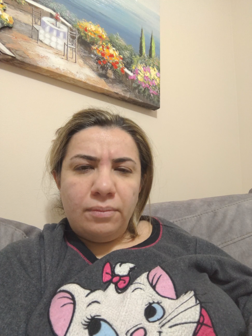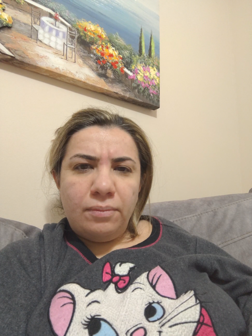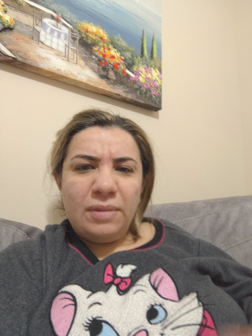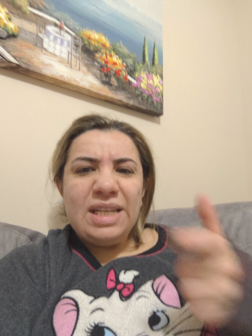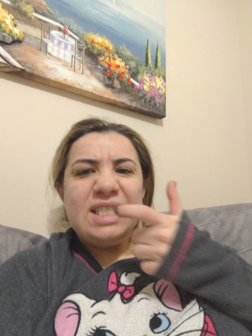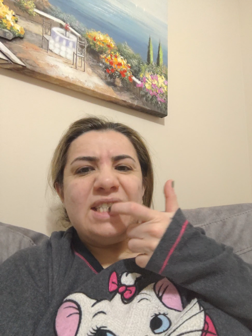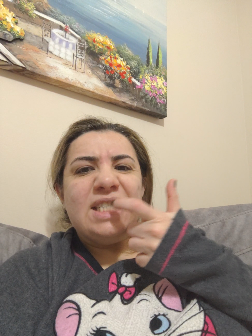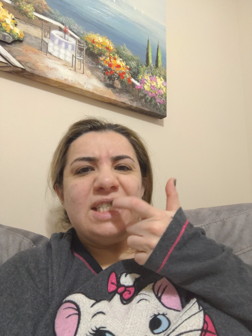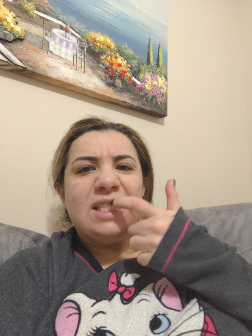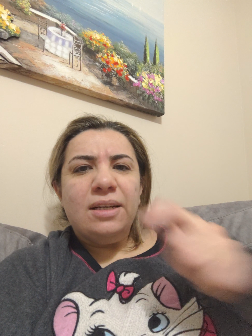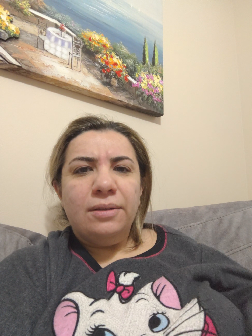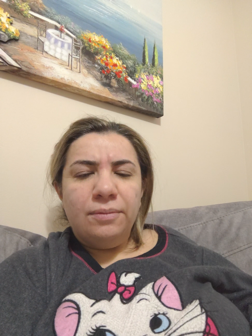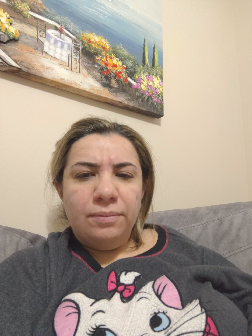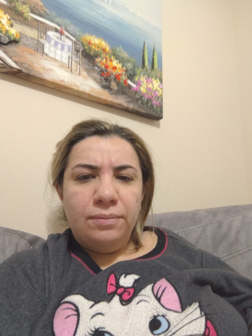window